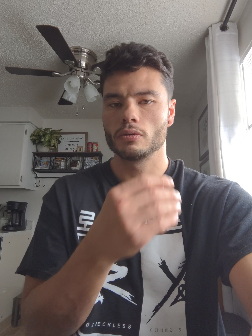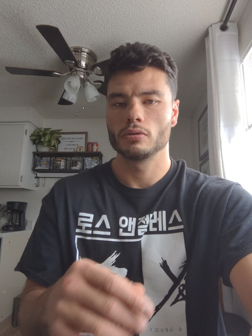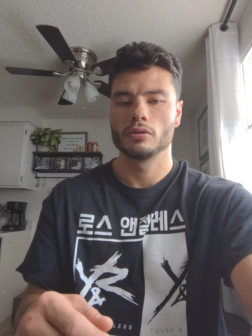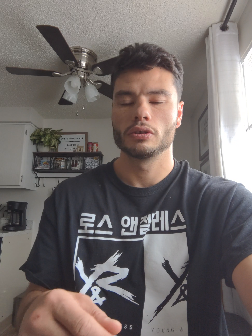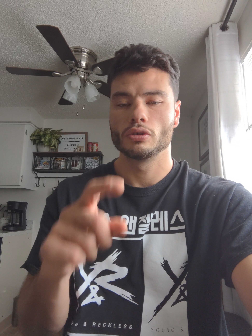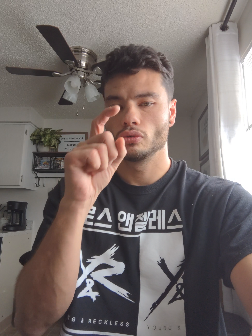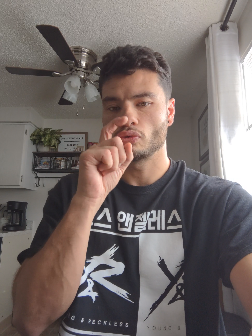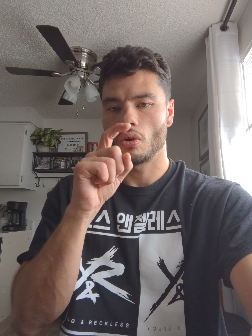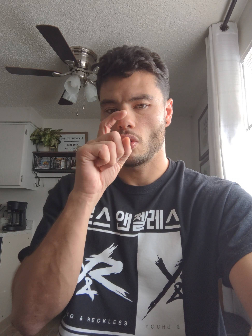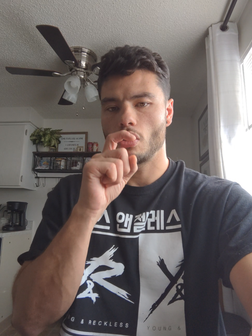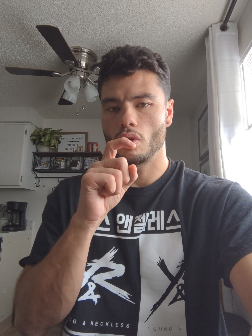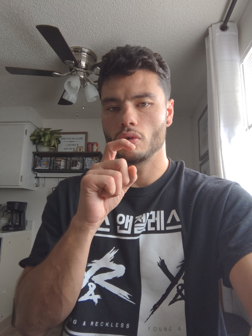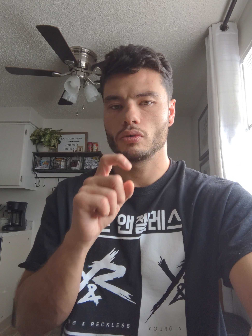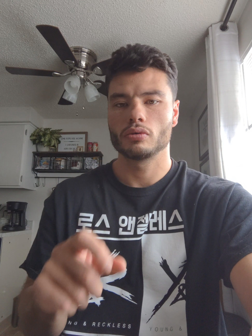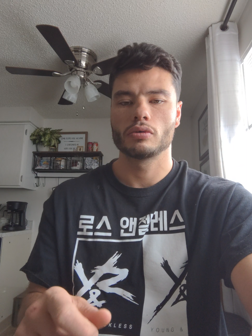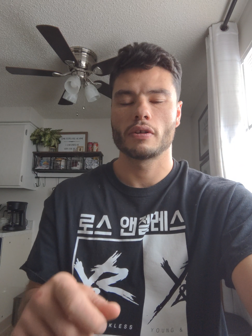doll